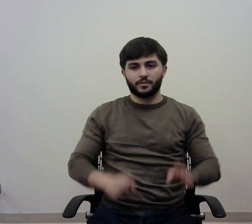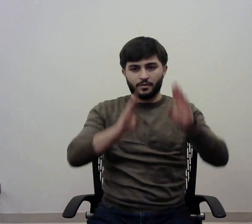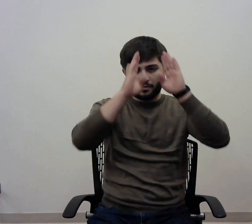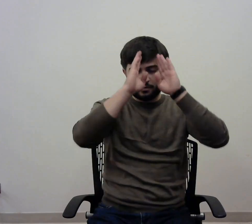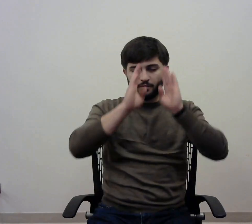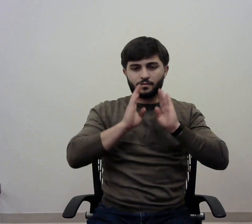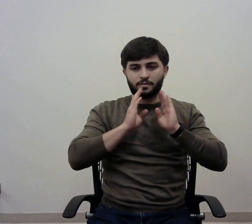ünvanli